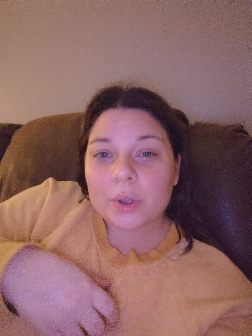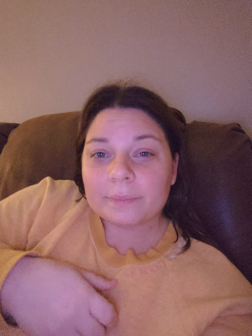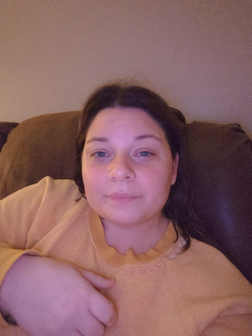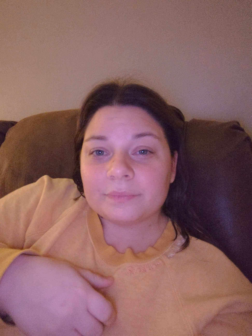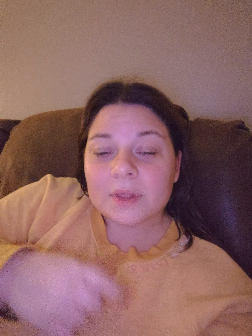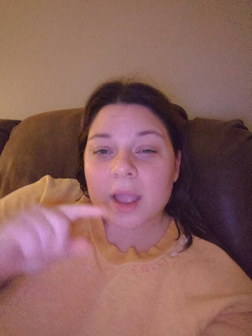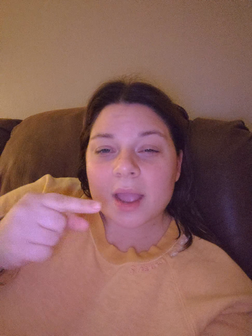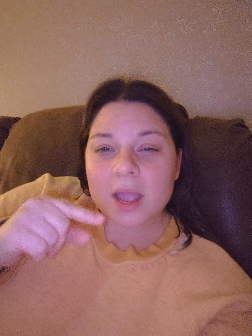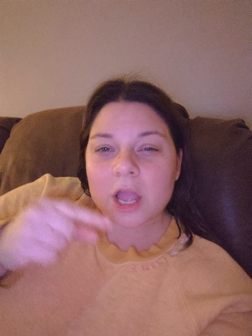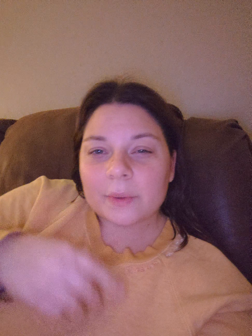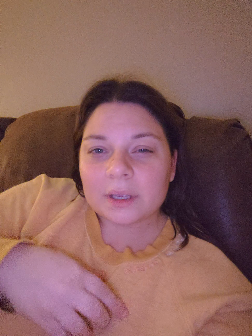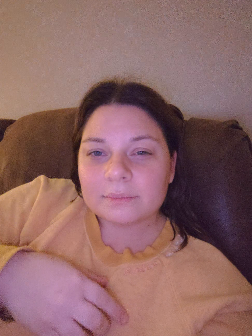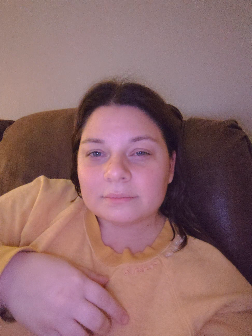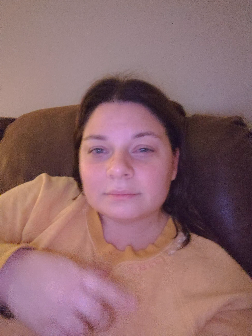owie